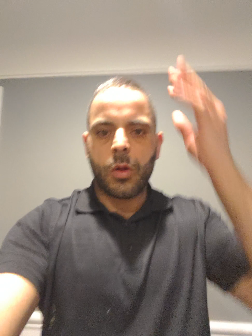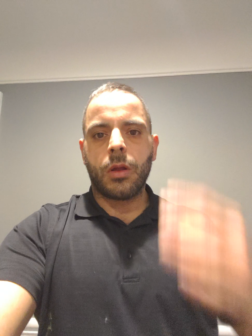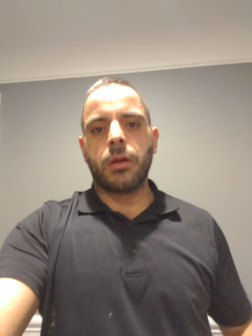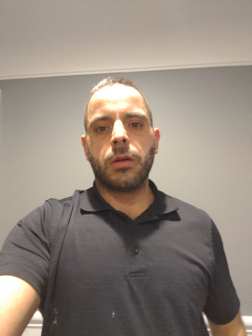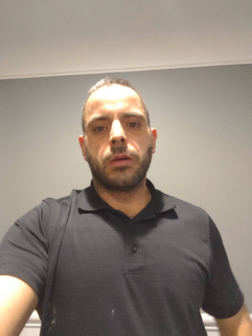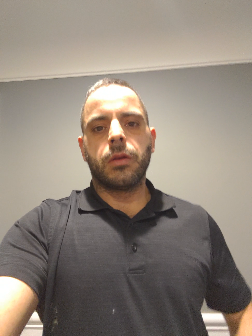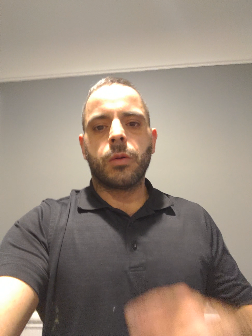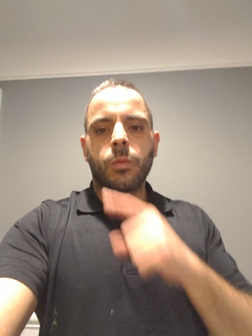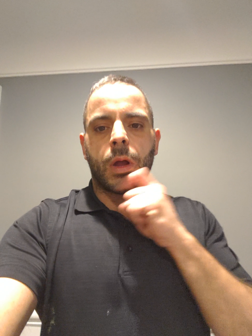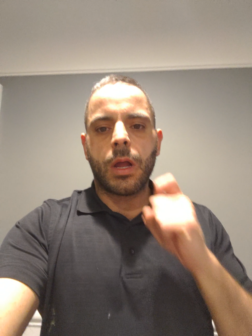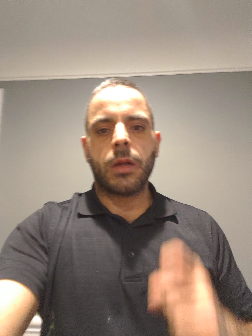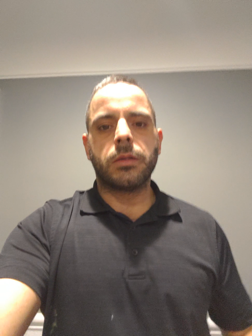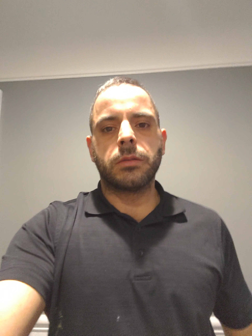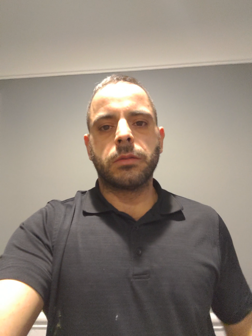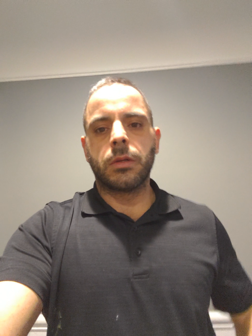dry